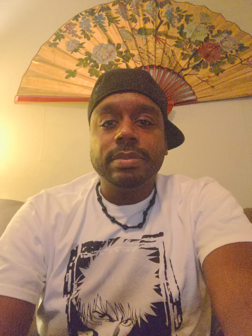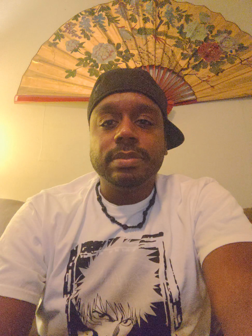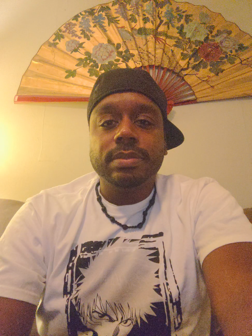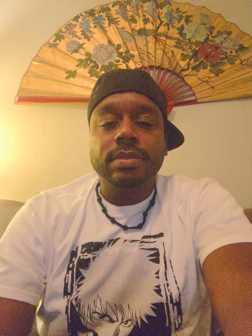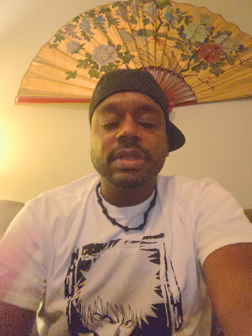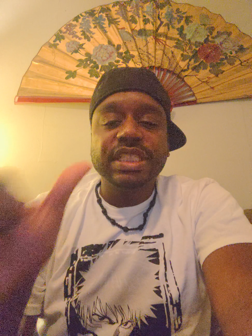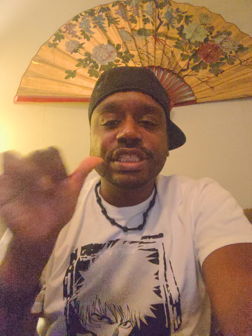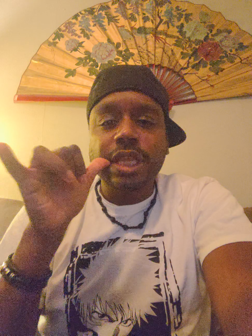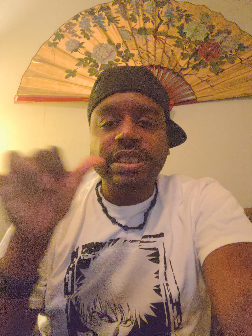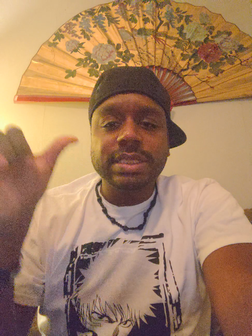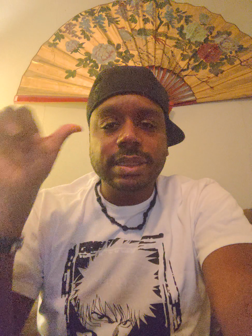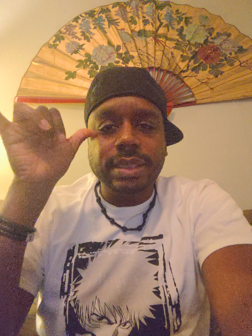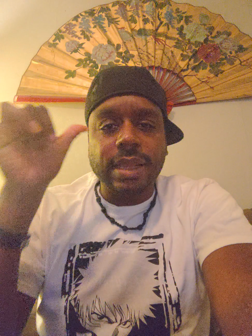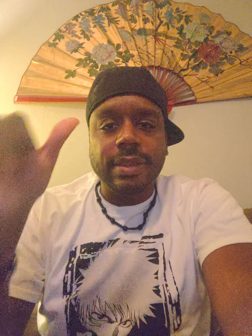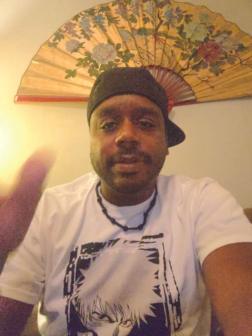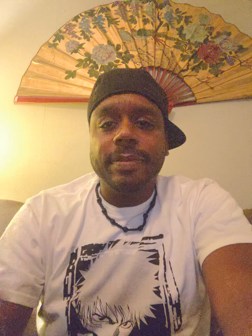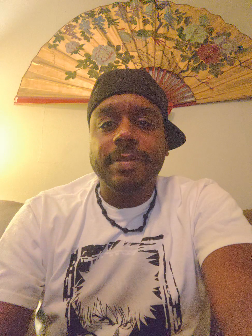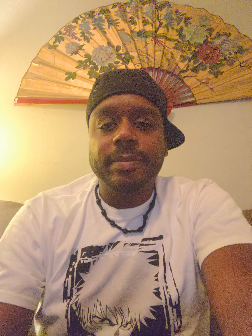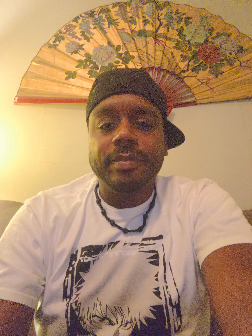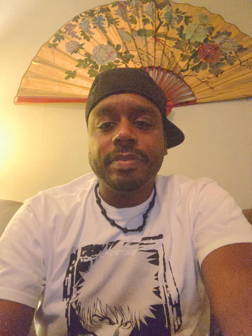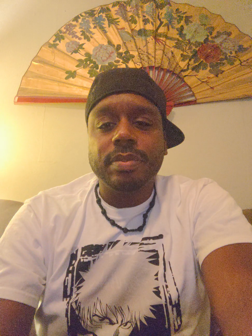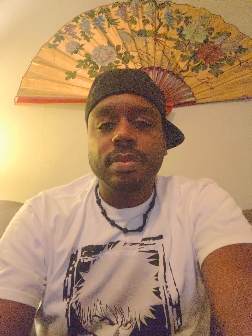yesterday